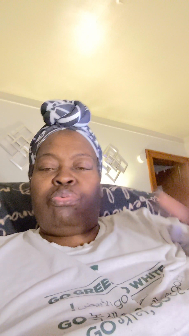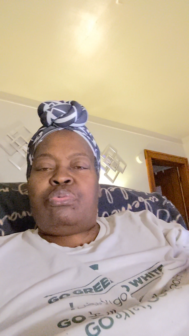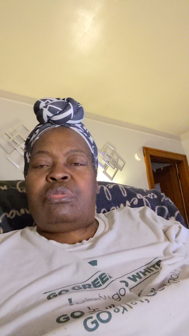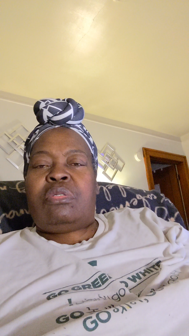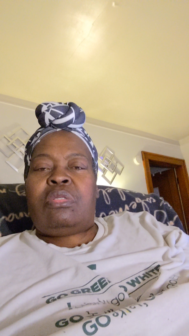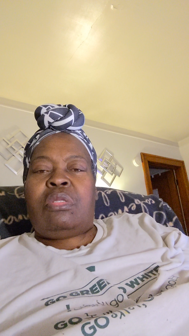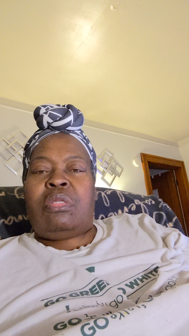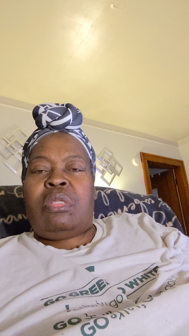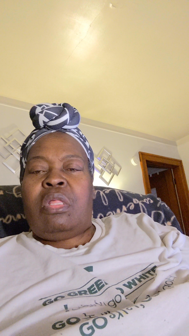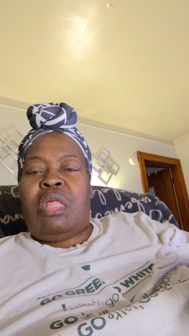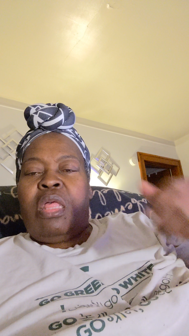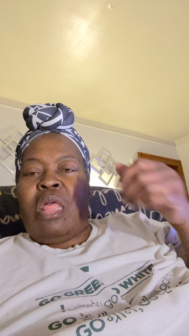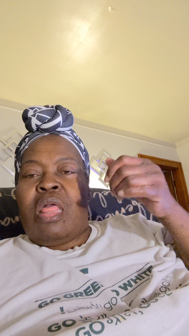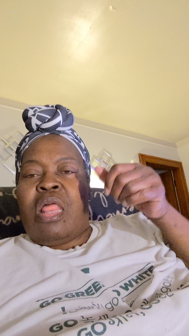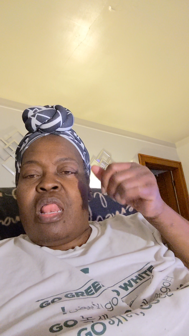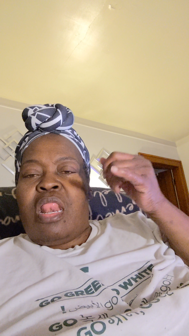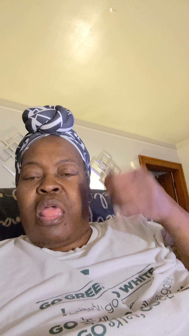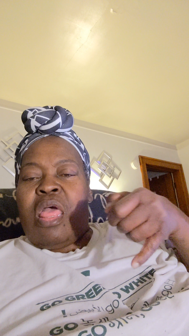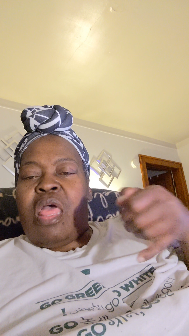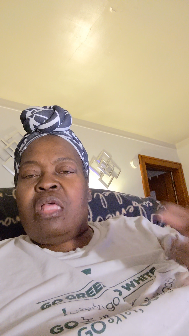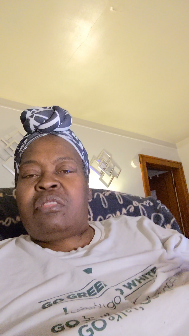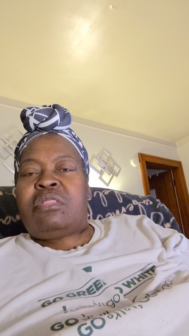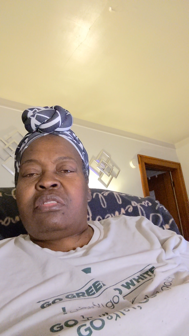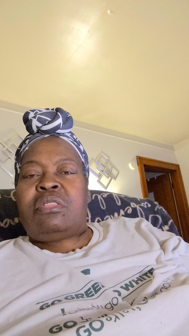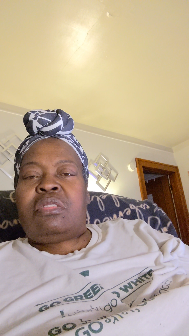last